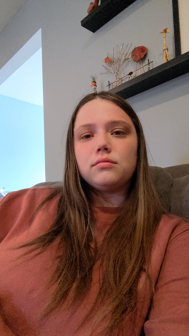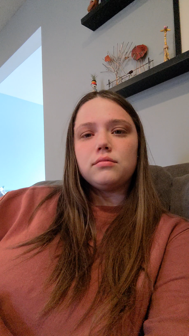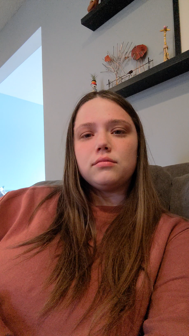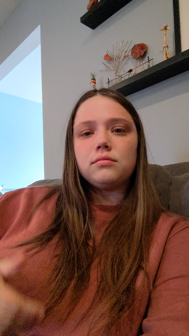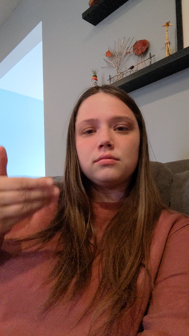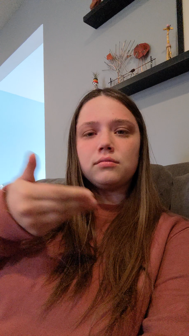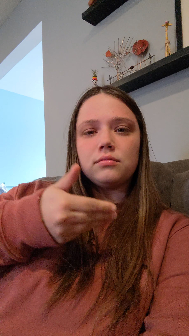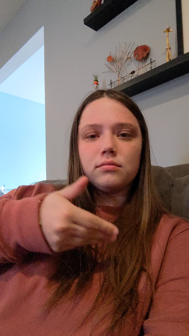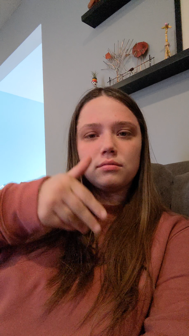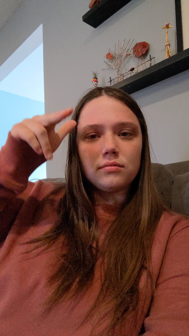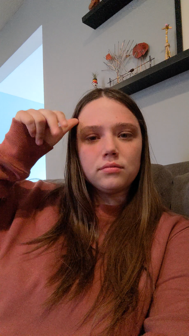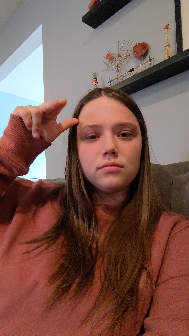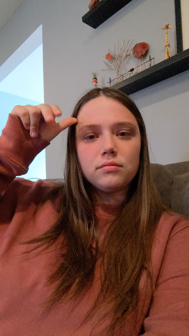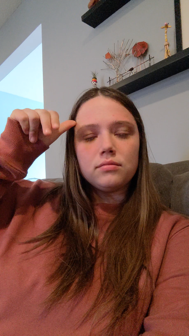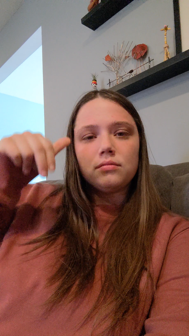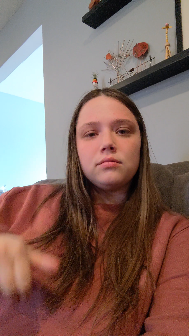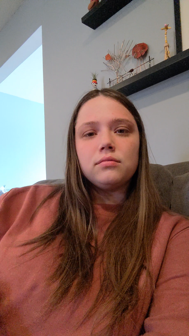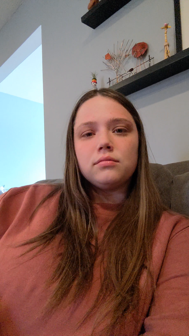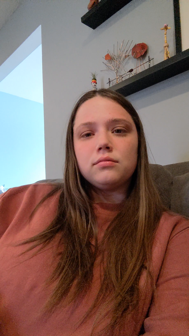pony